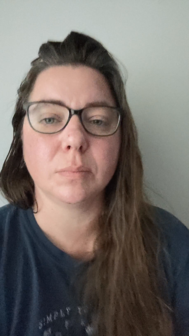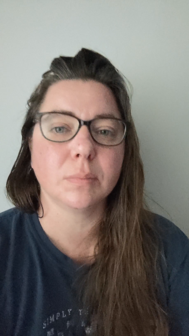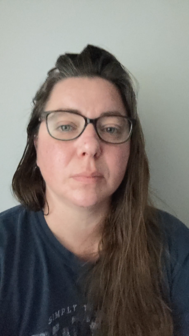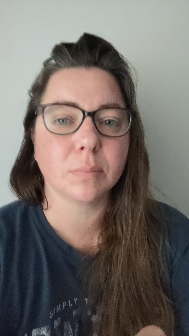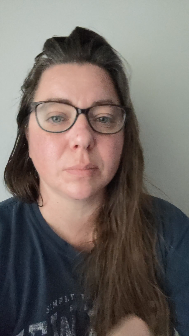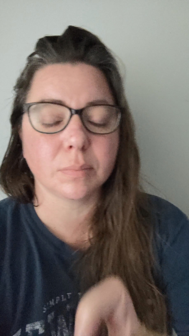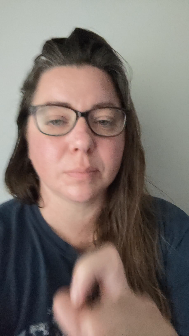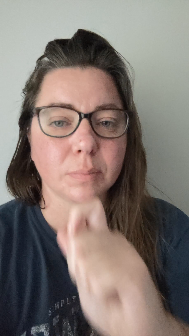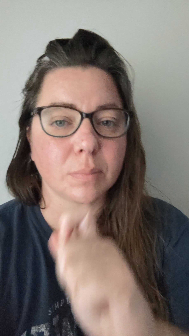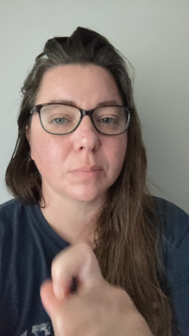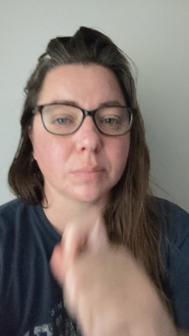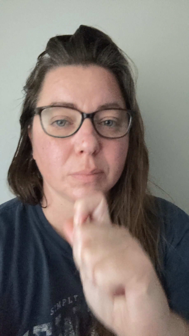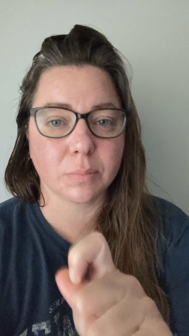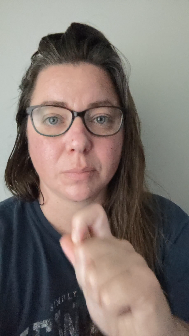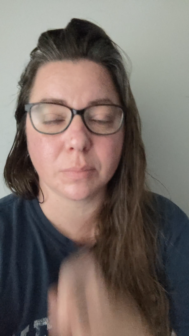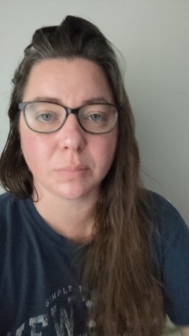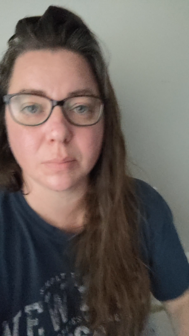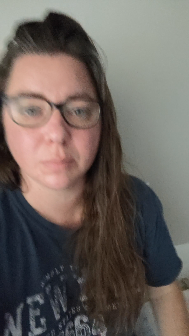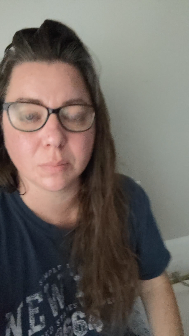popsicle